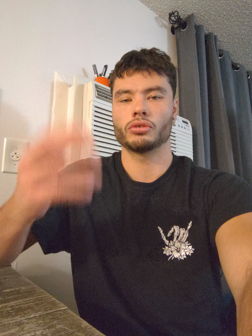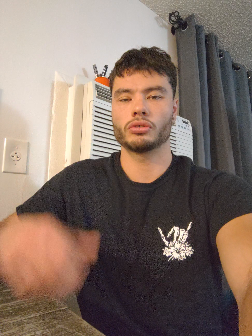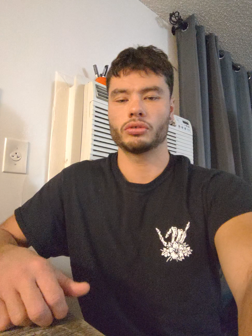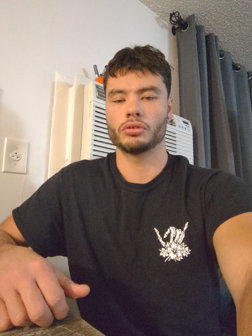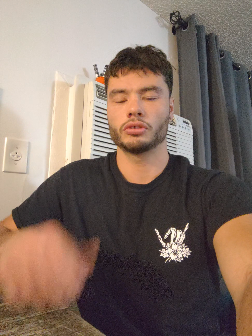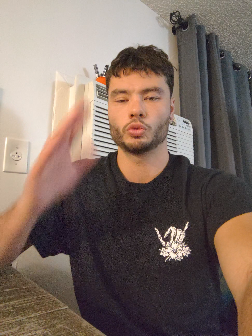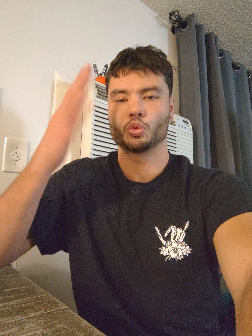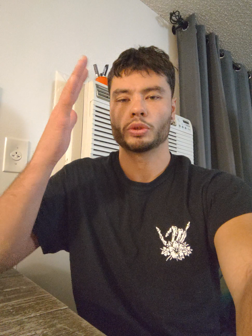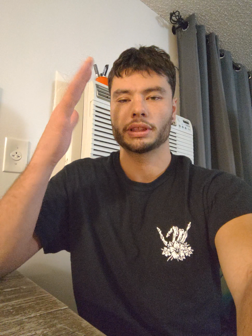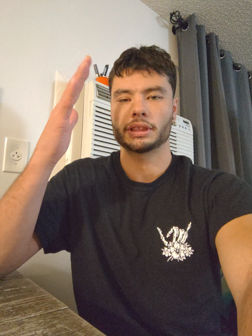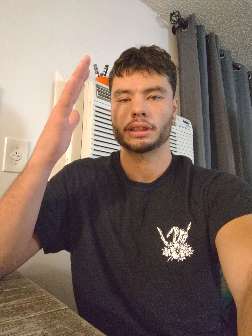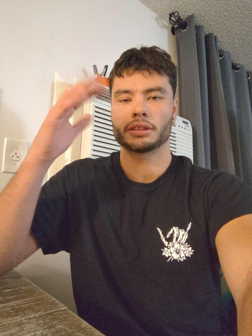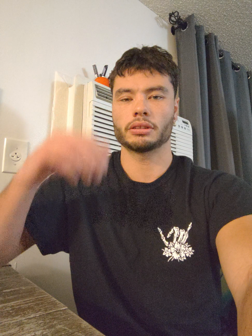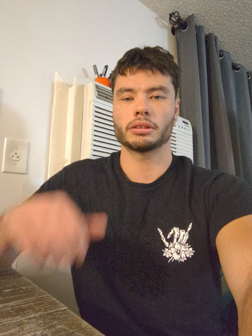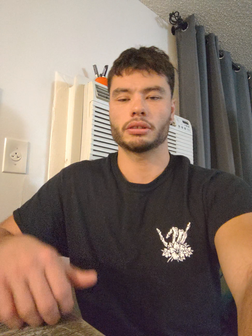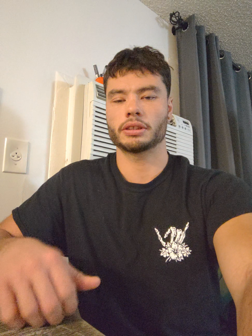tree